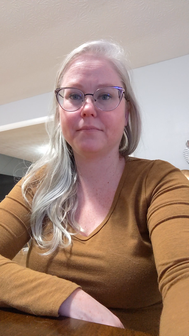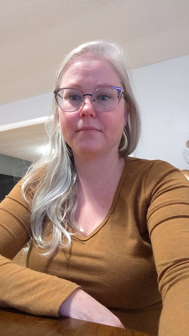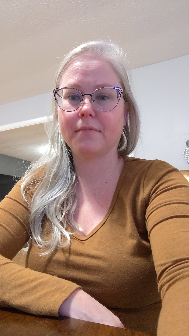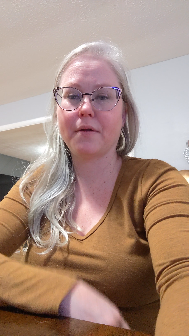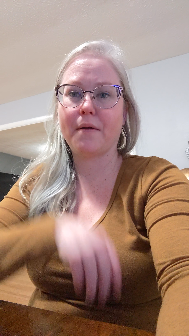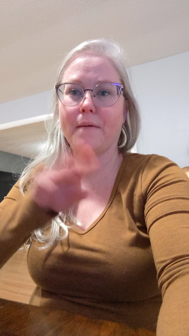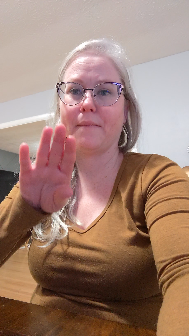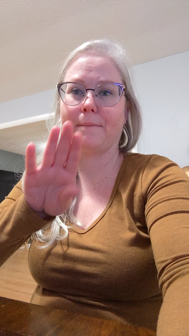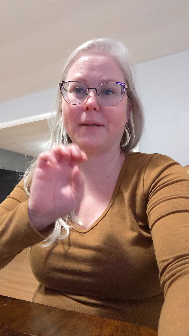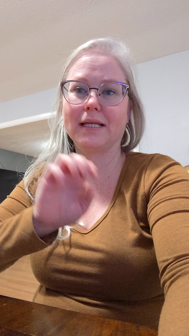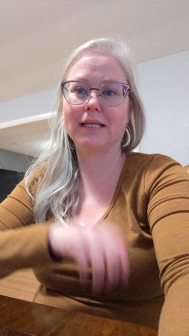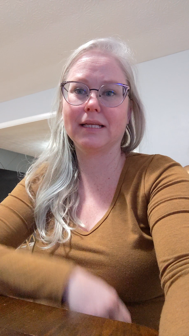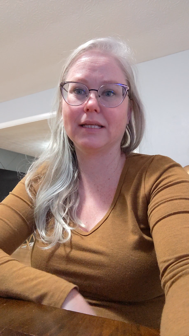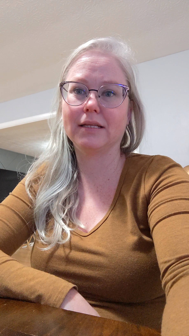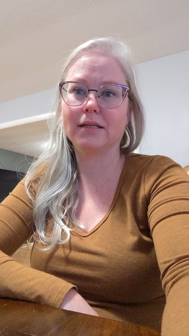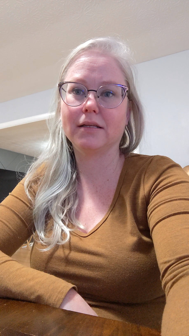be